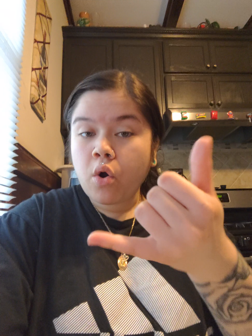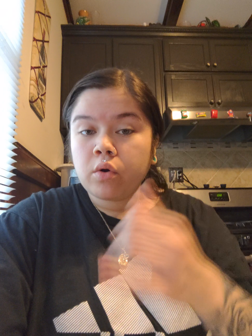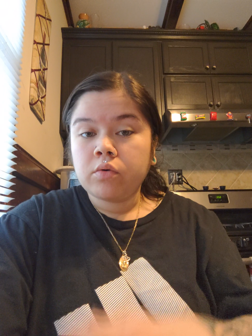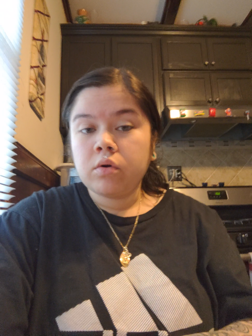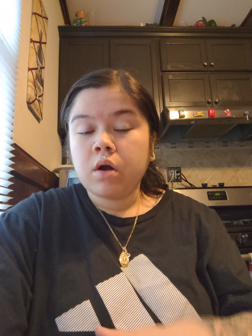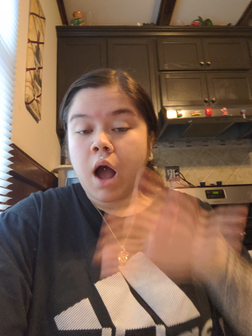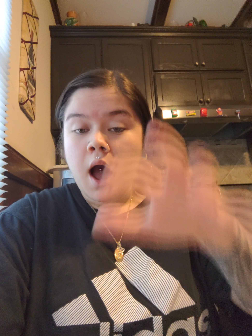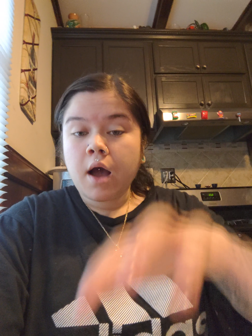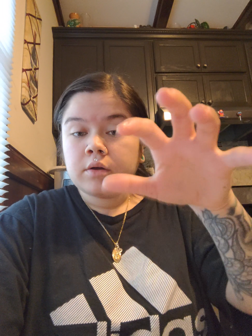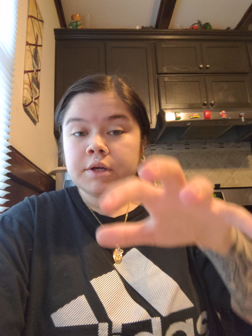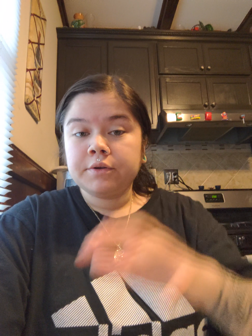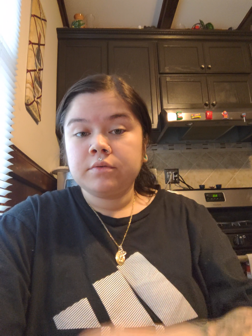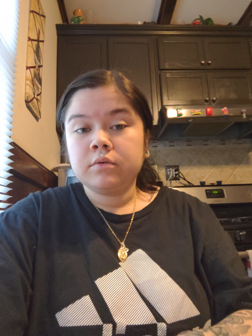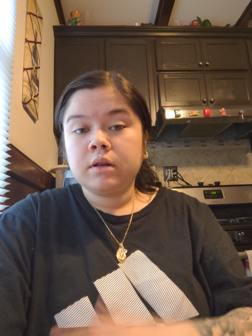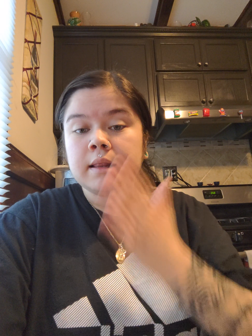alligator